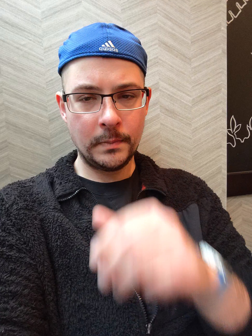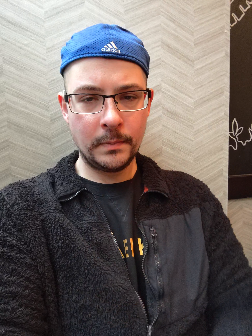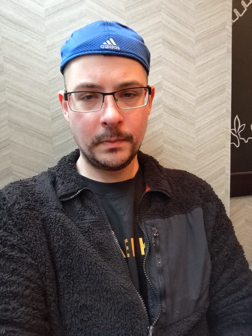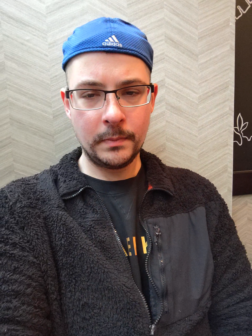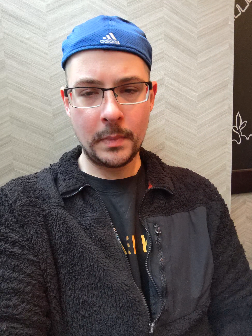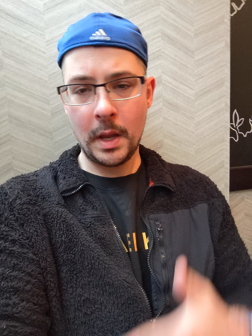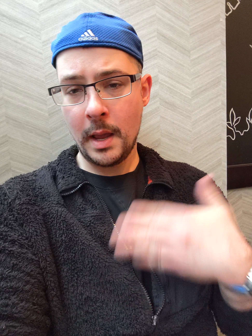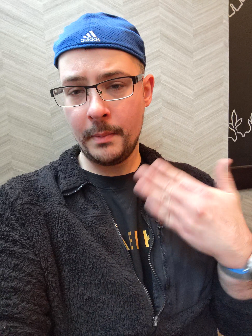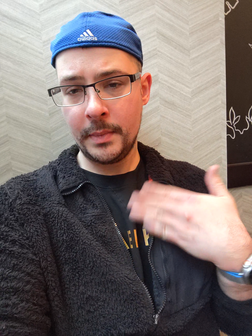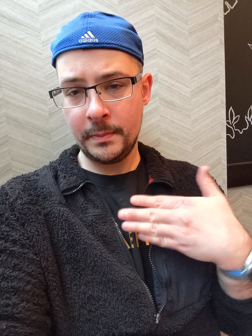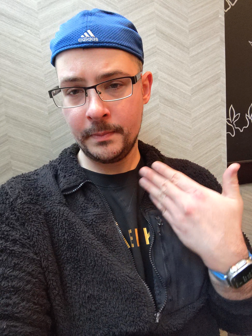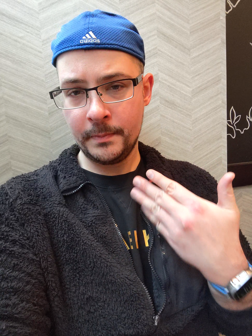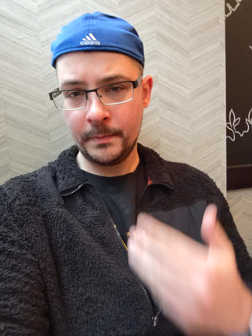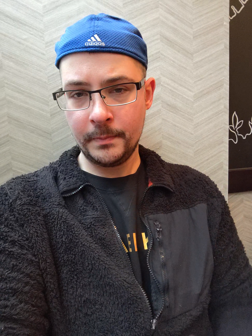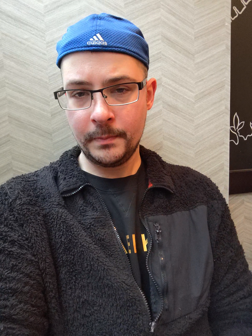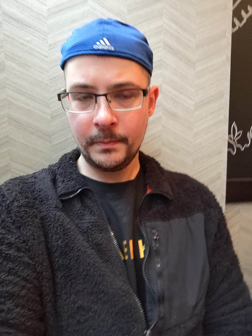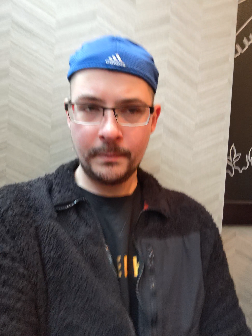happy